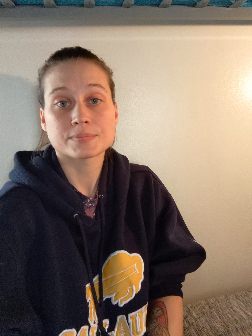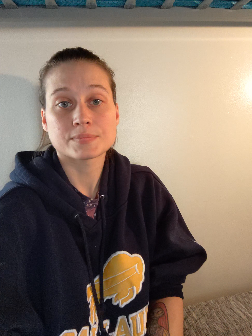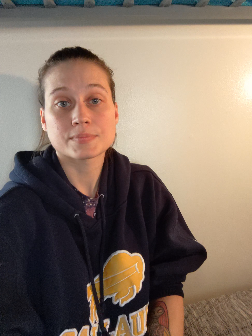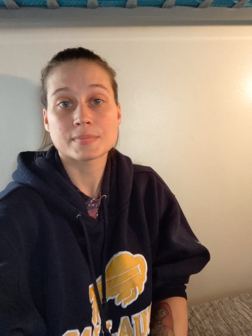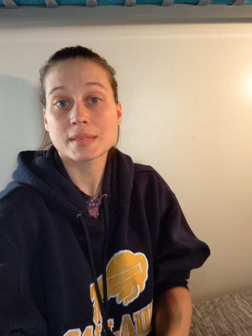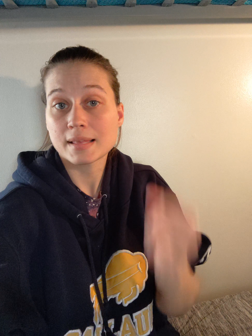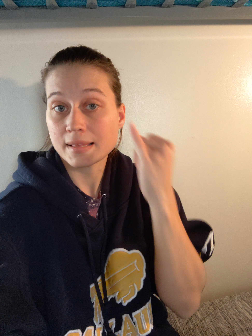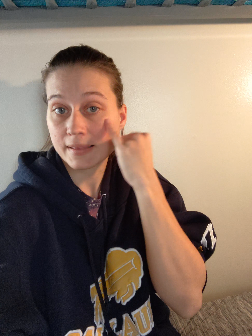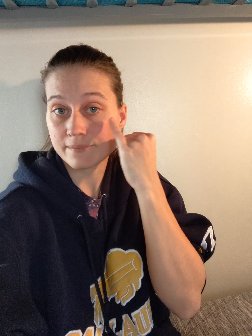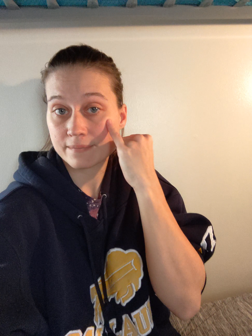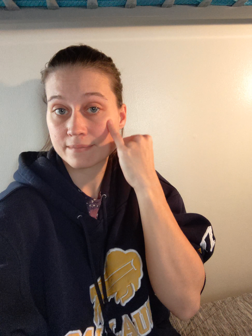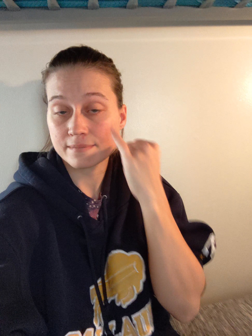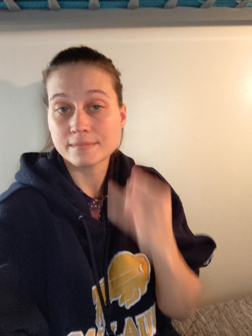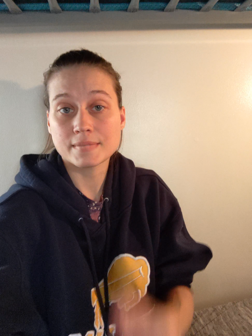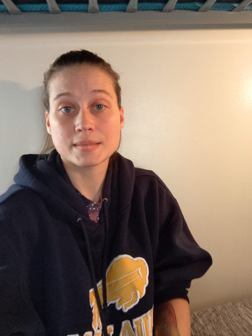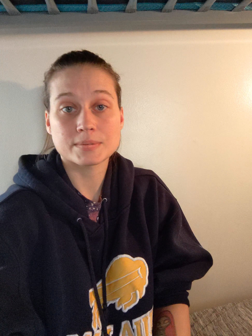if